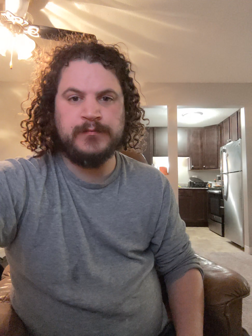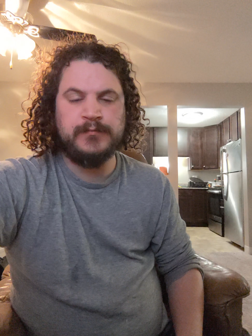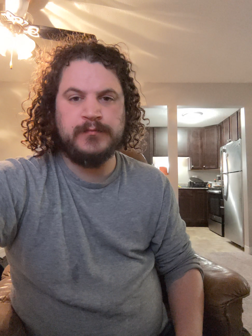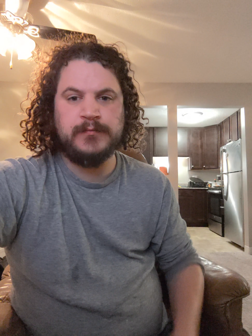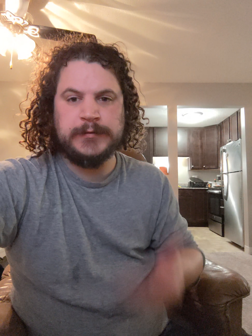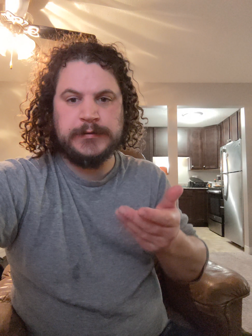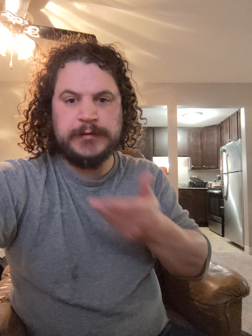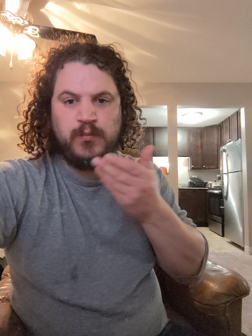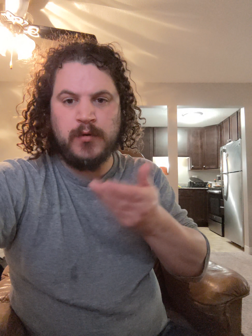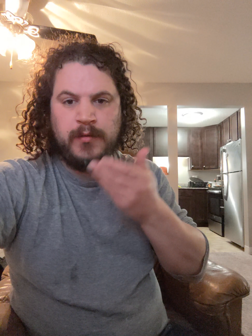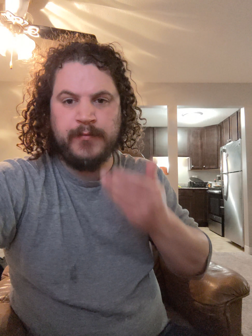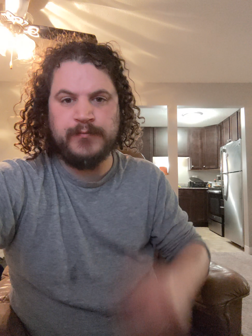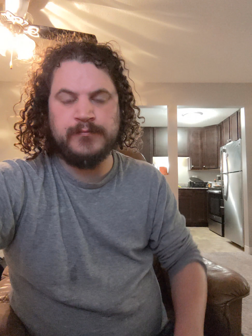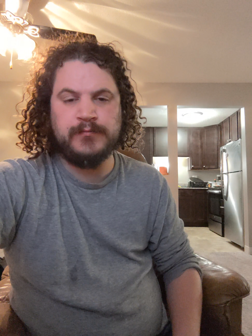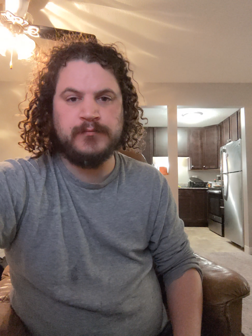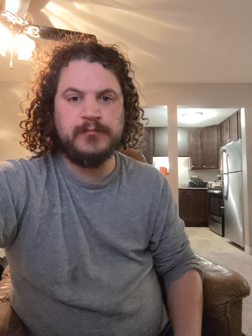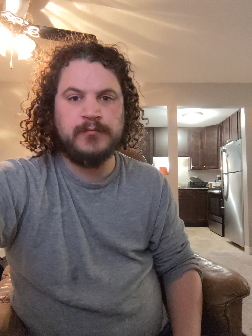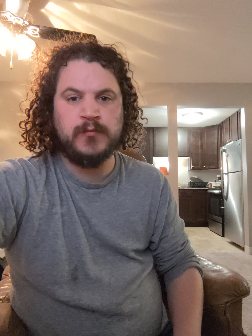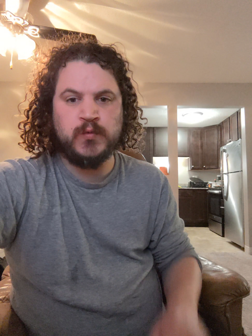cereal